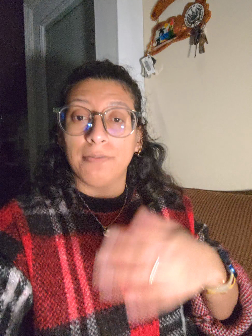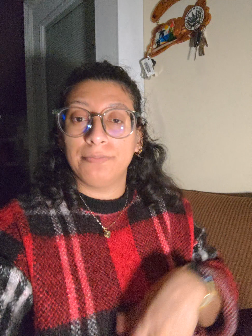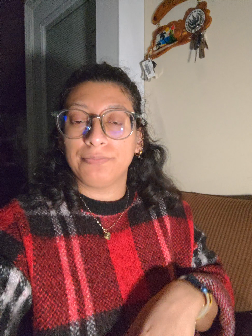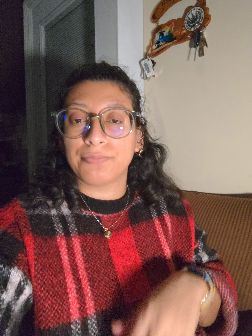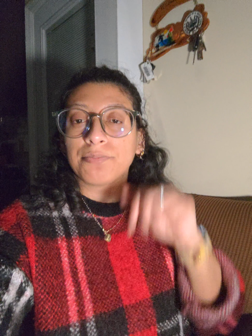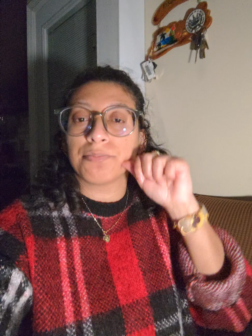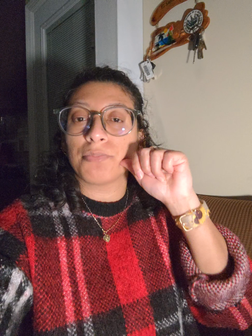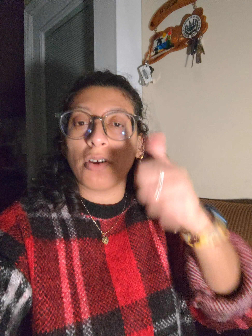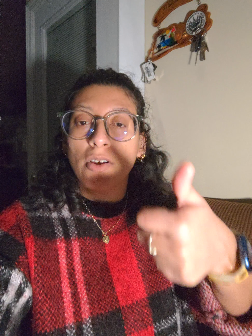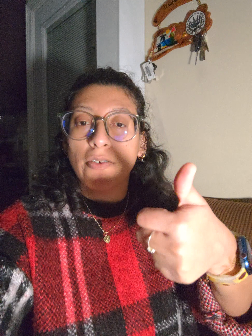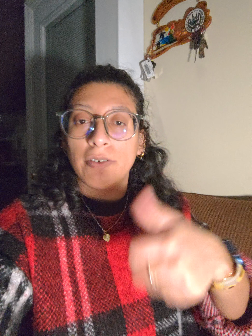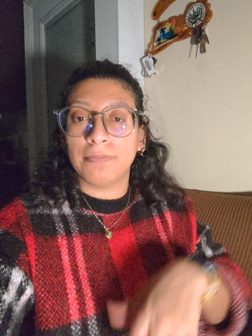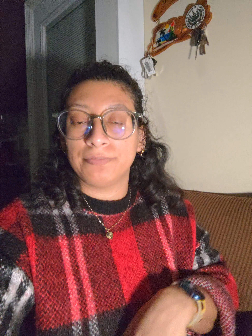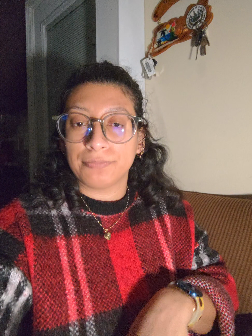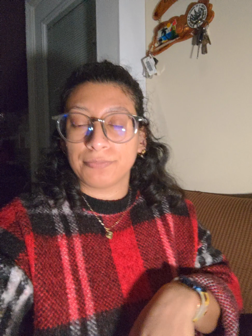tomorrow